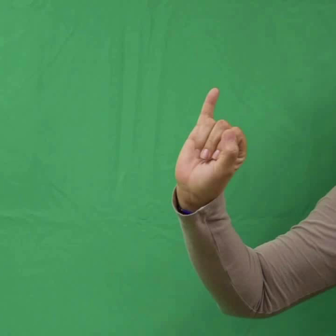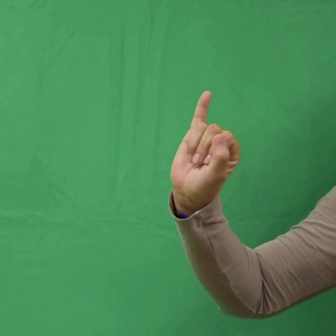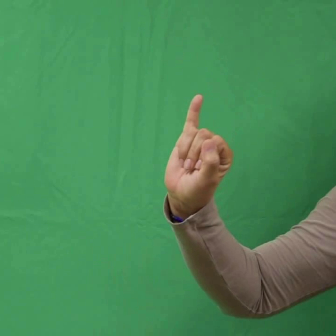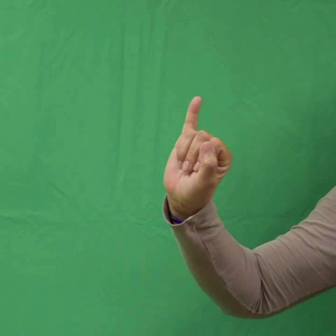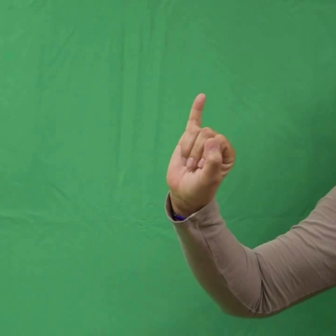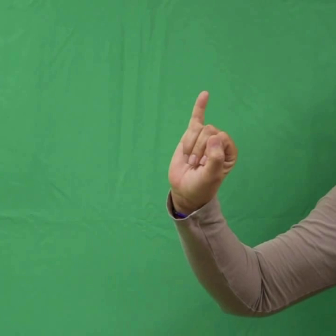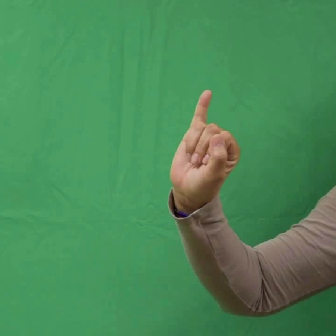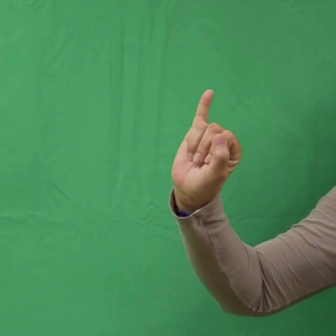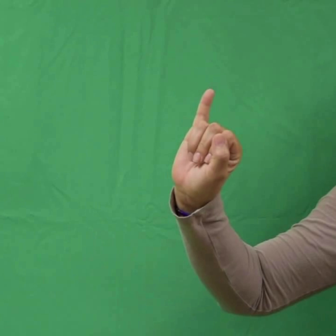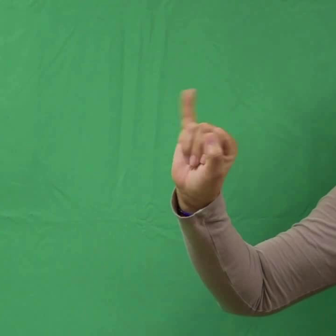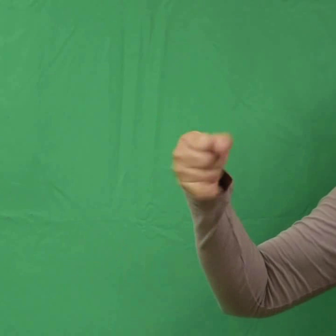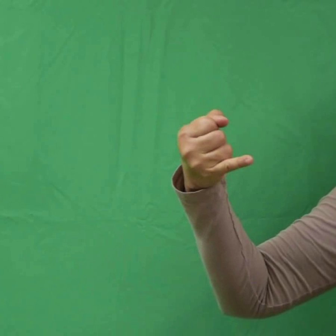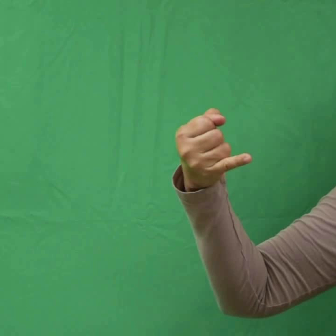J